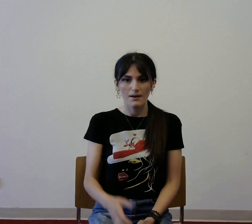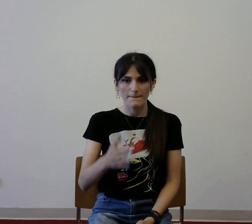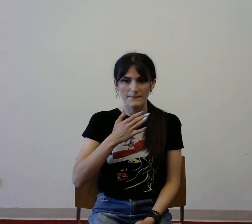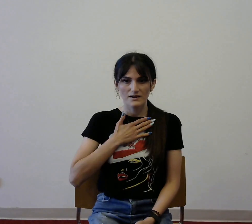mən